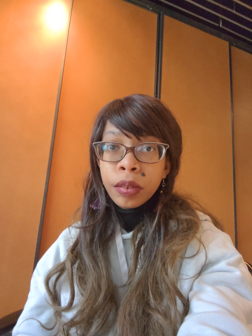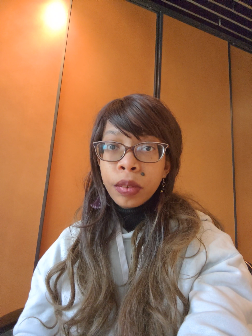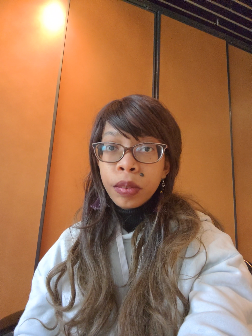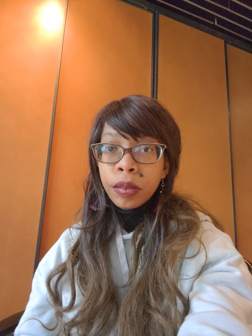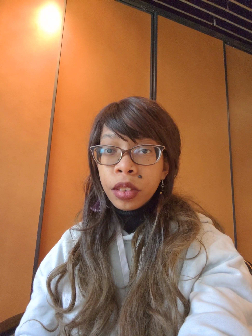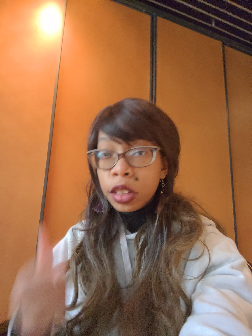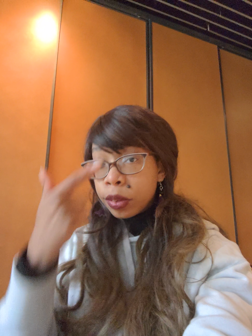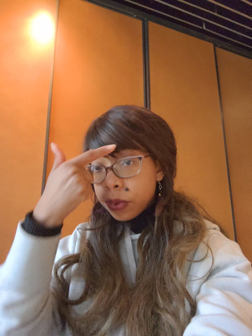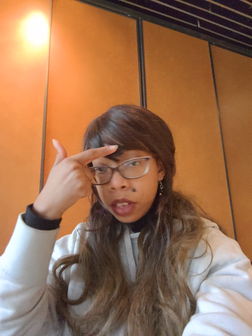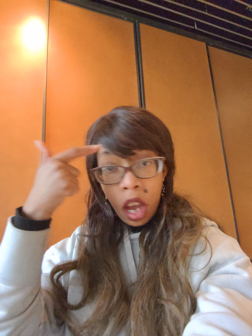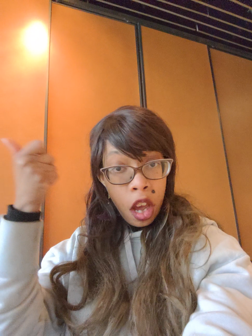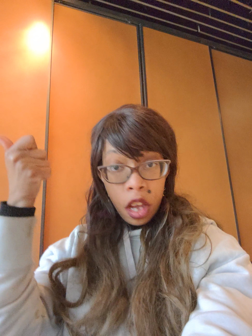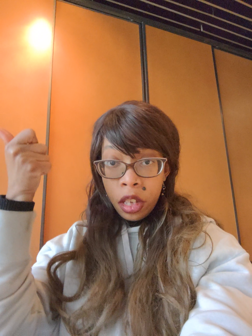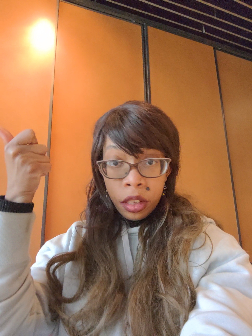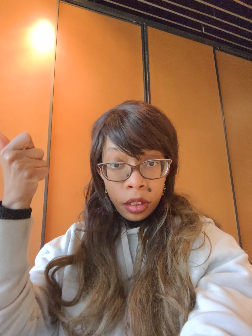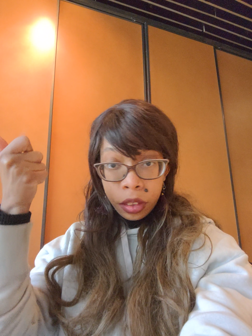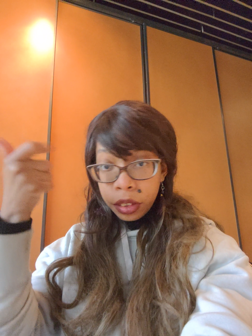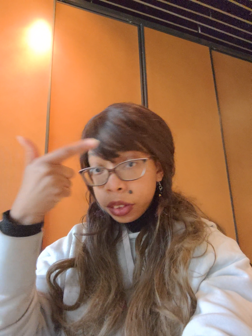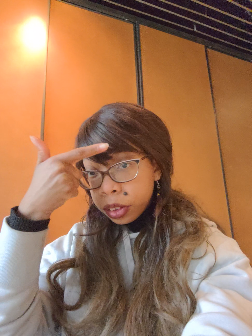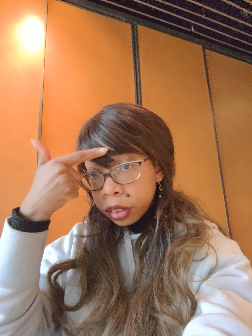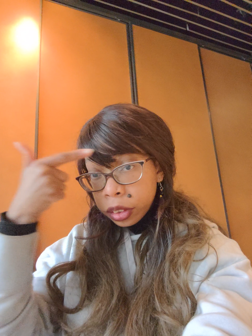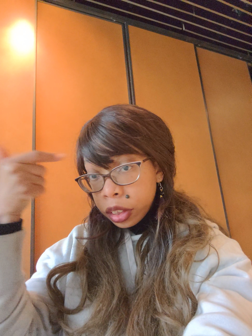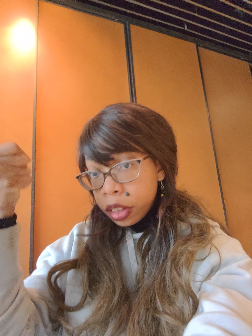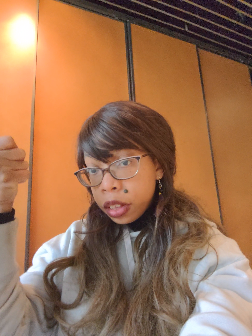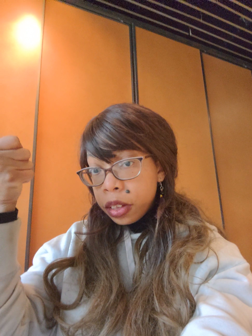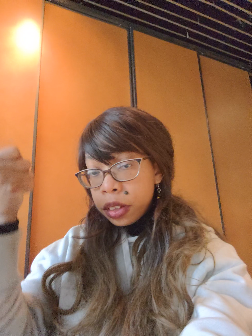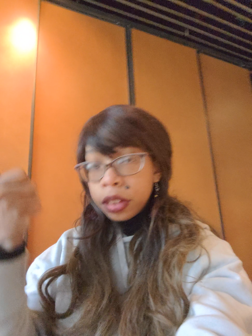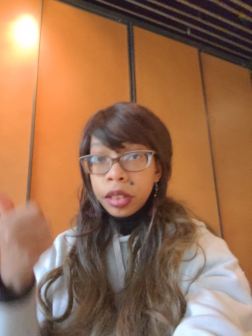because